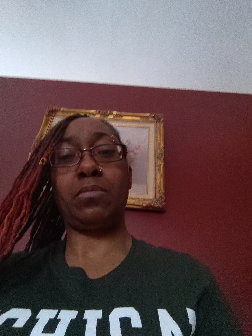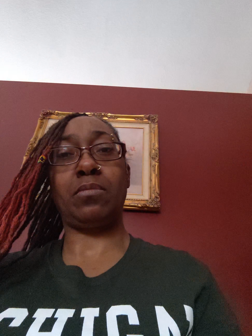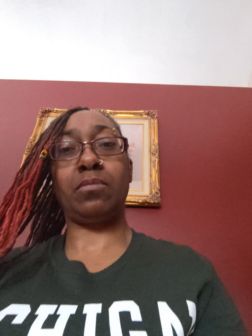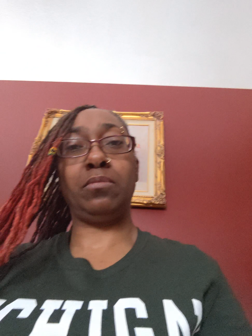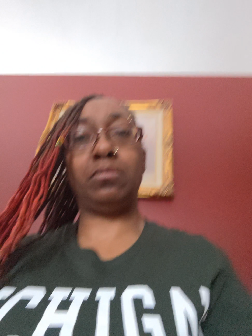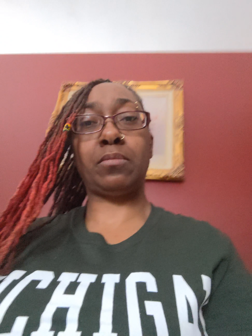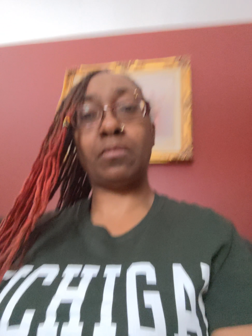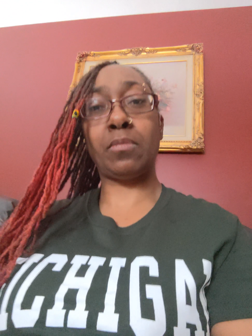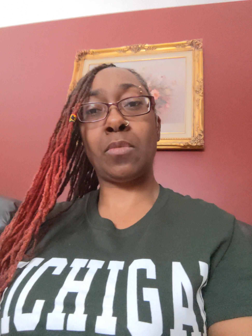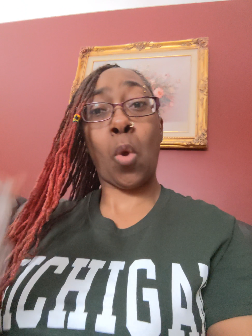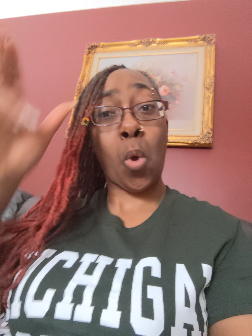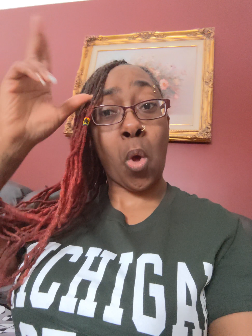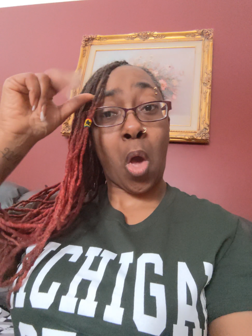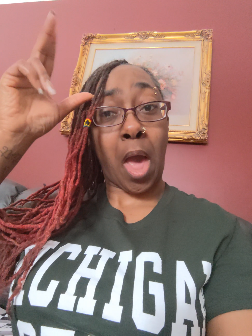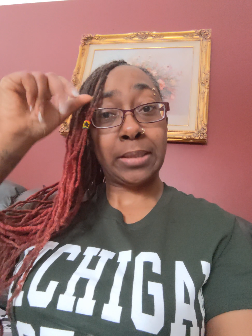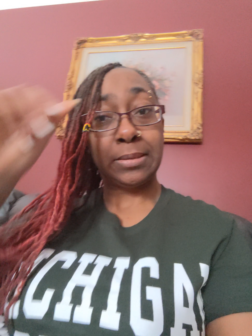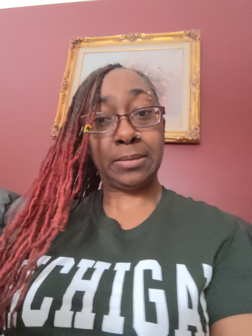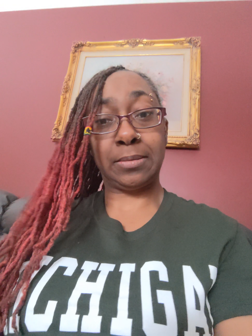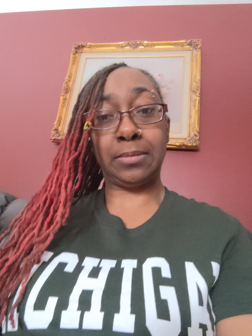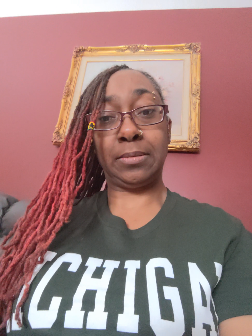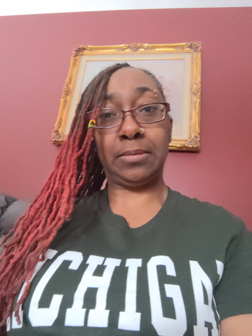horse